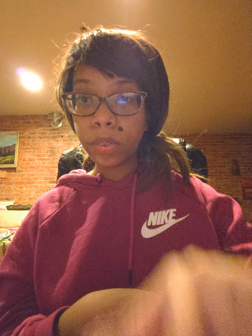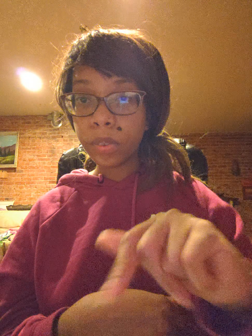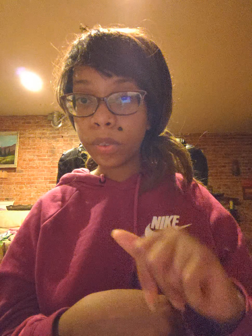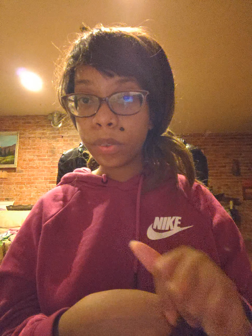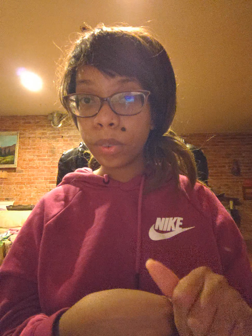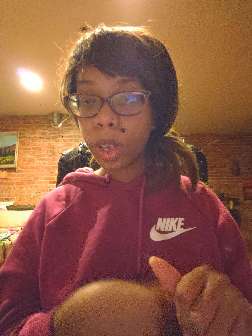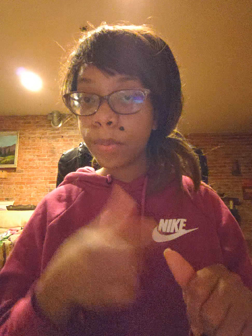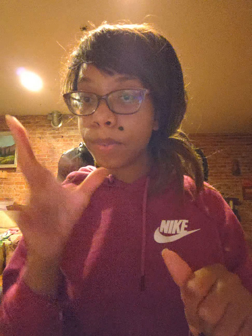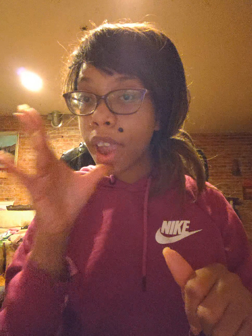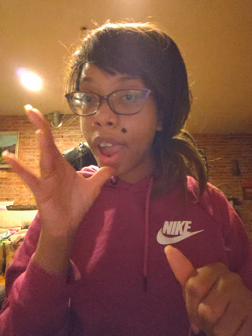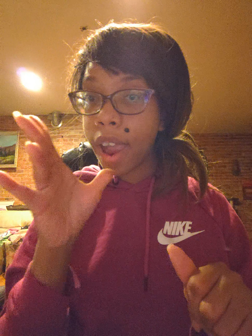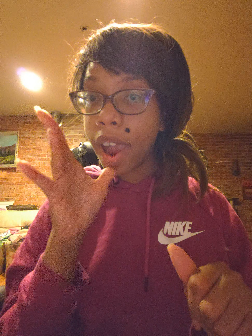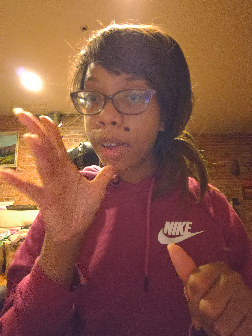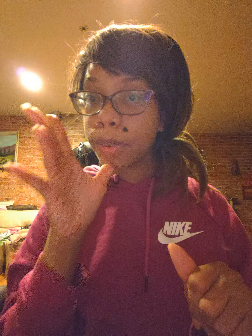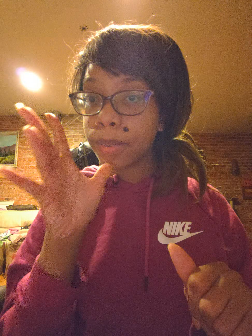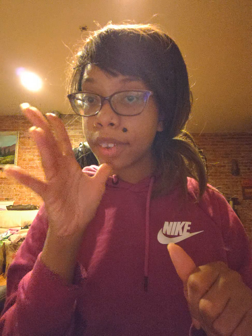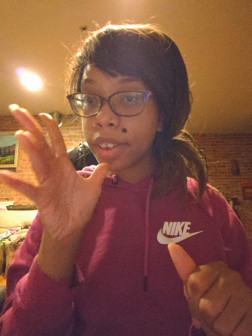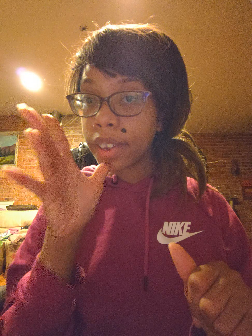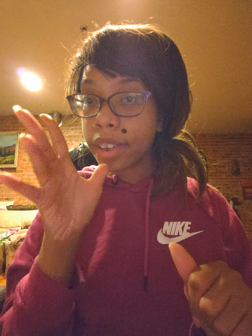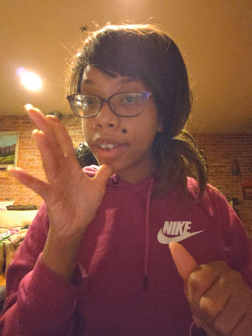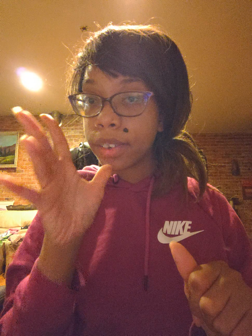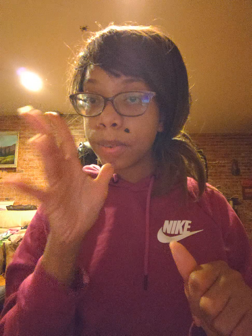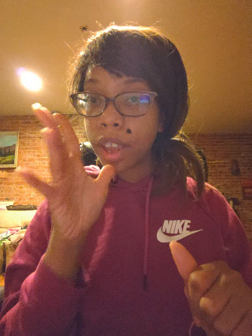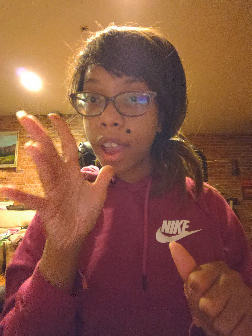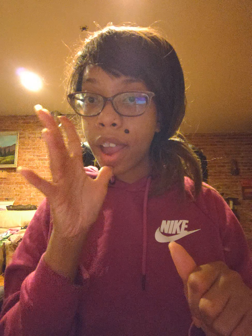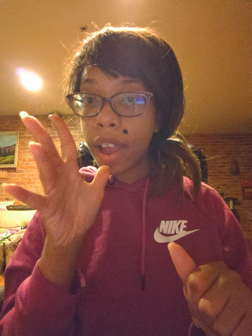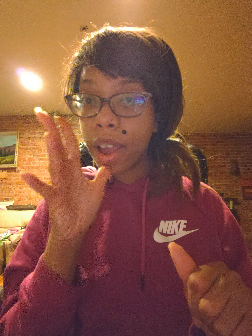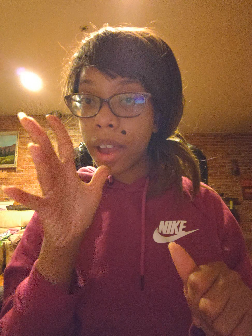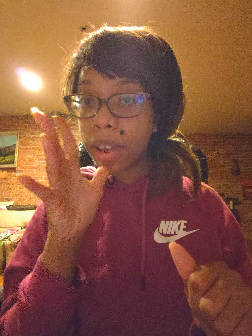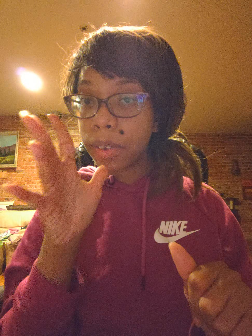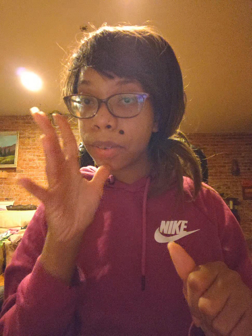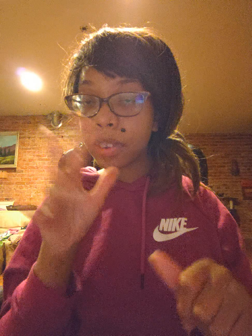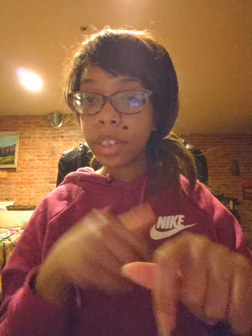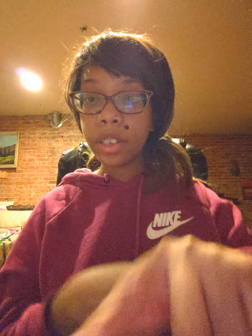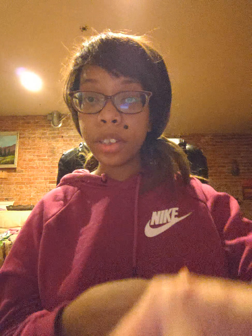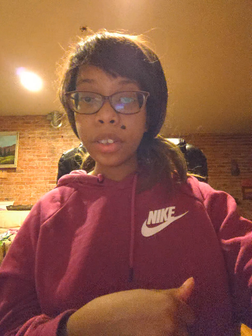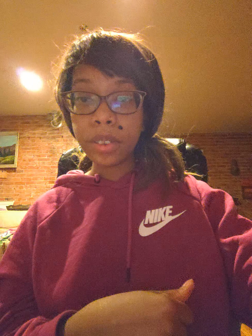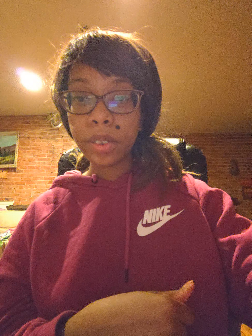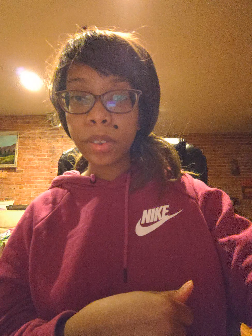mom